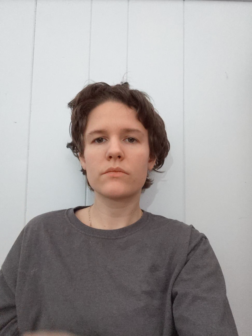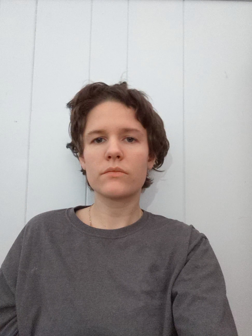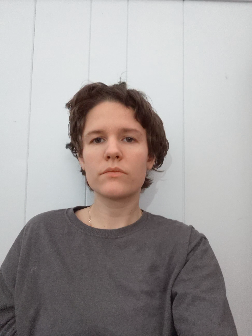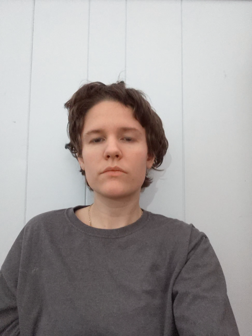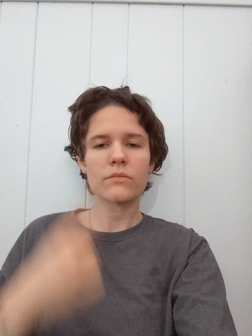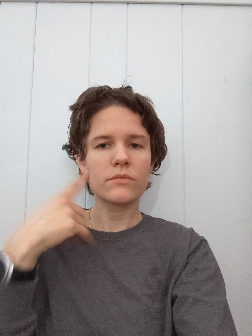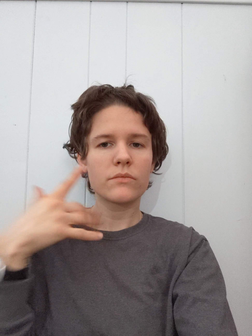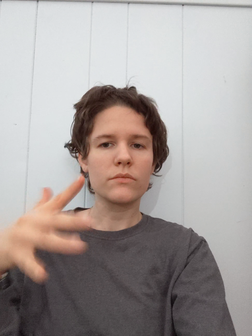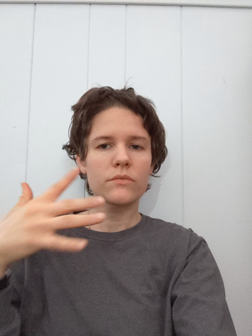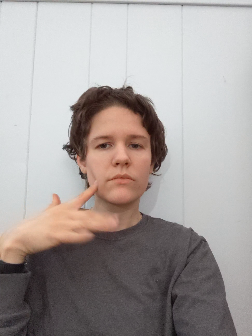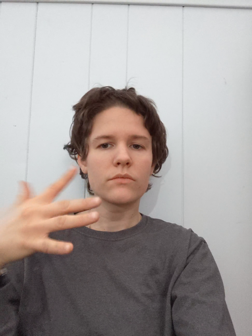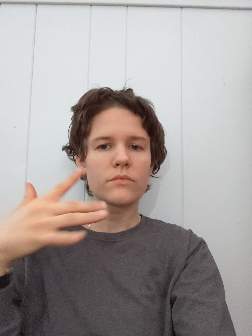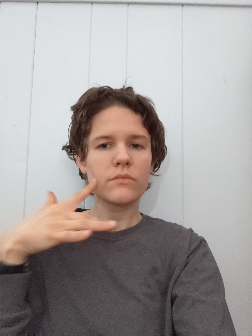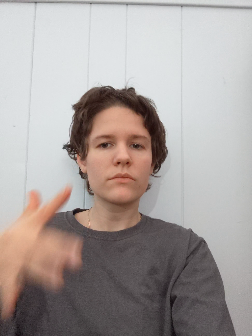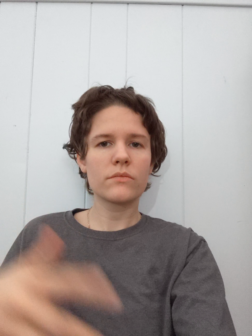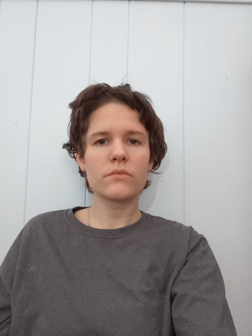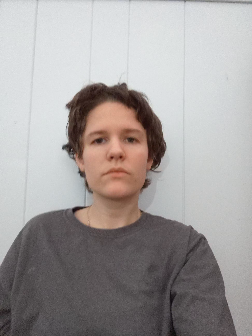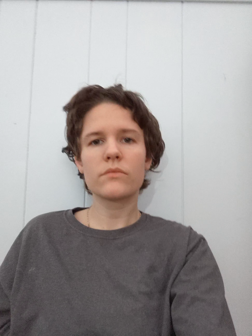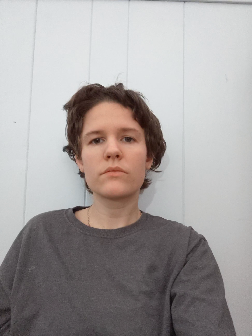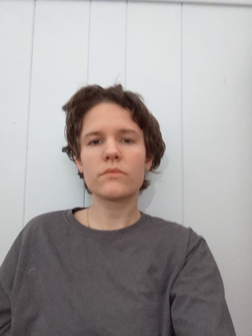noisy